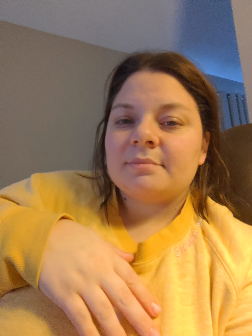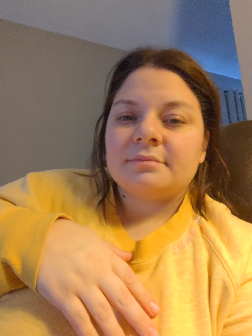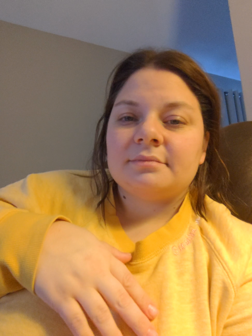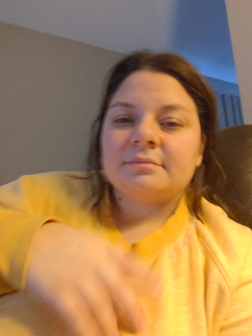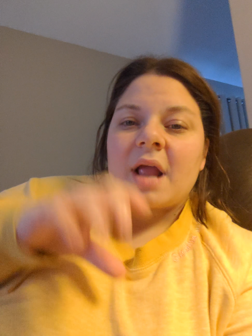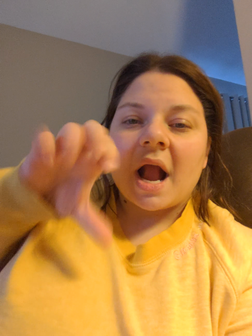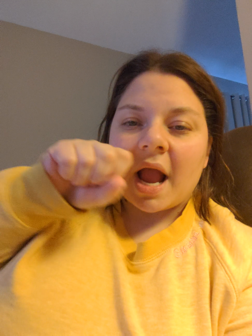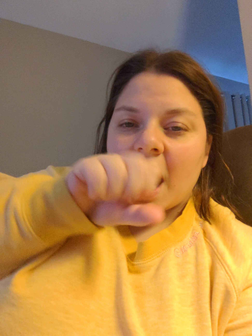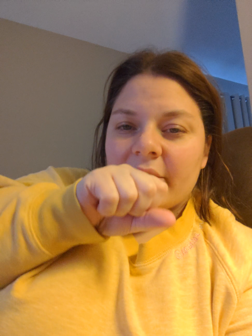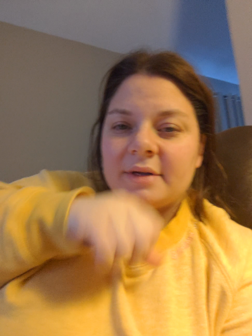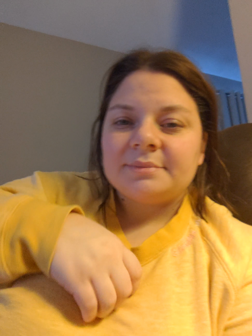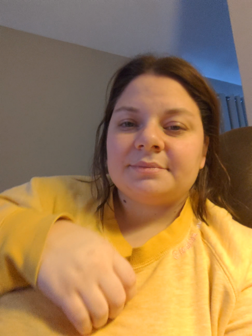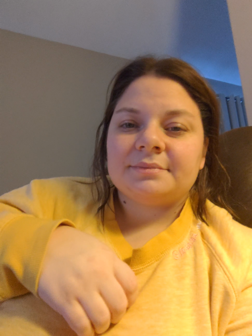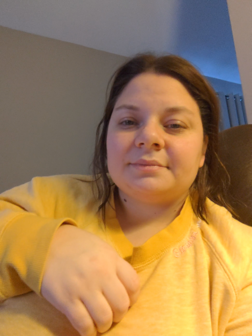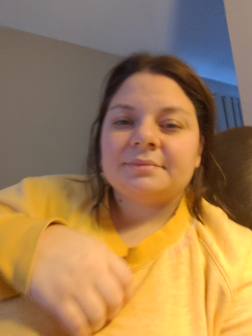carrot